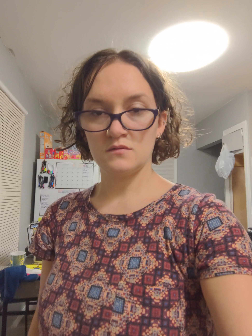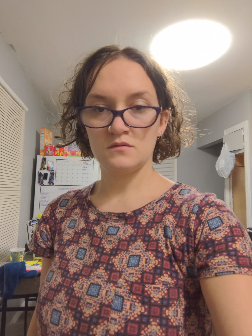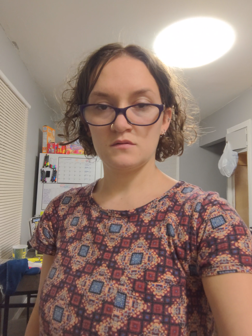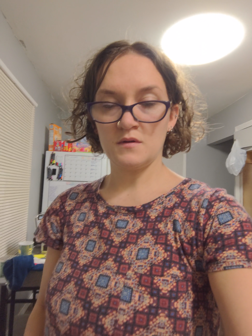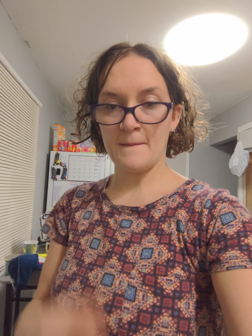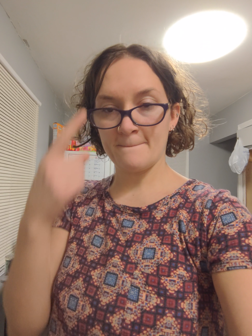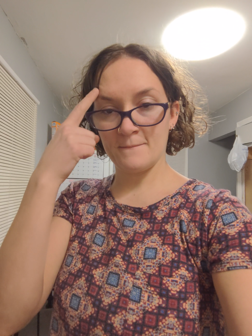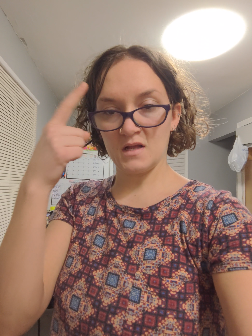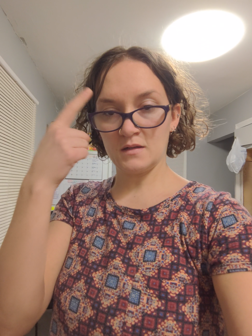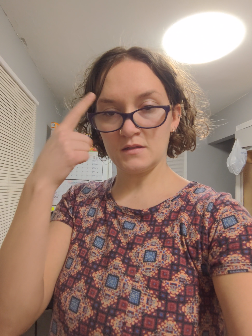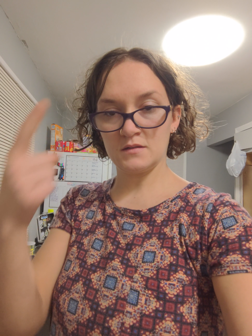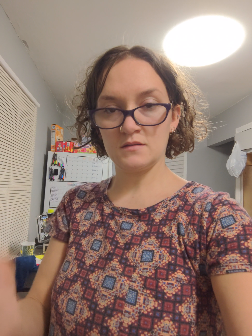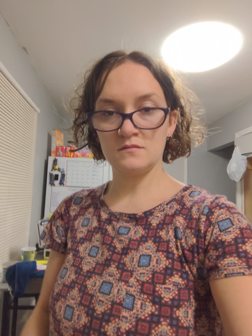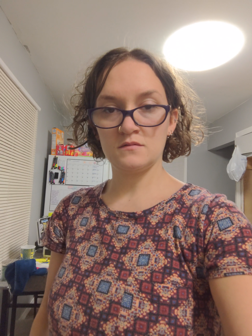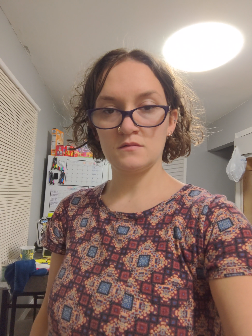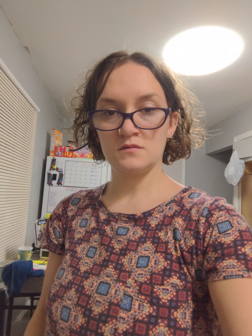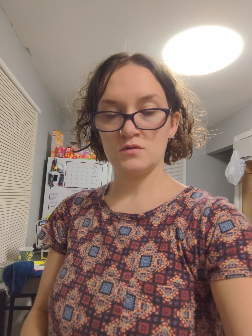penny